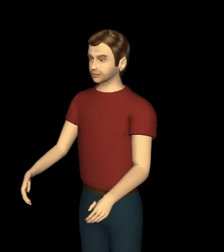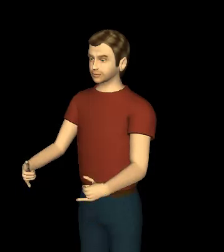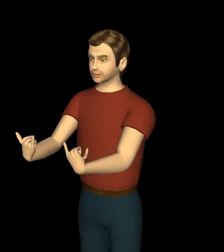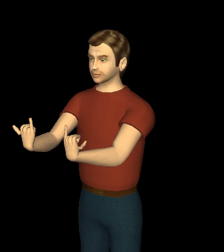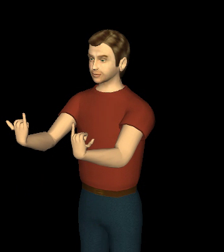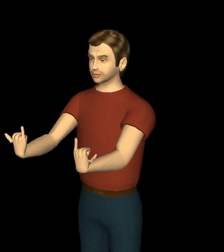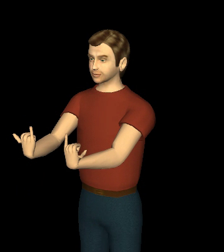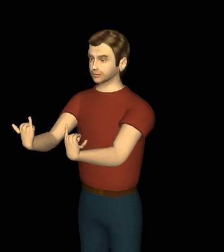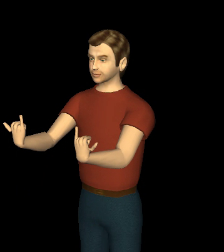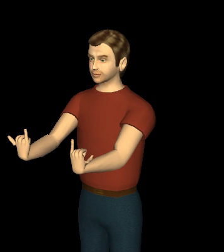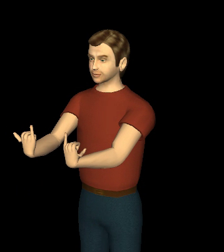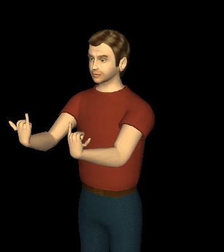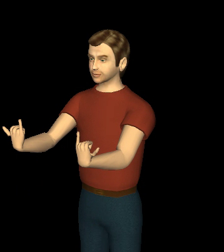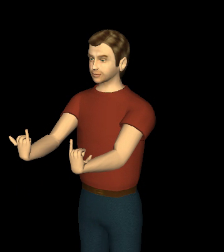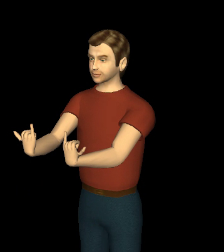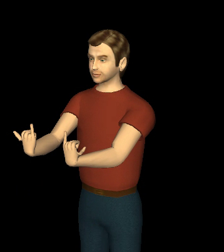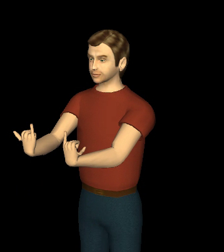يلعب